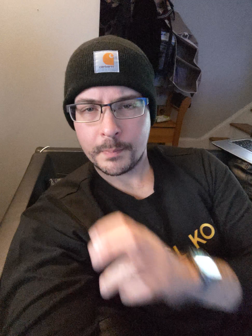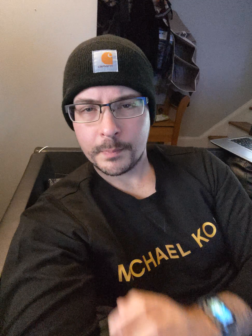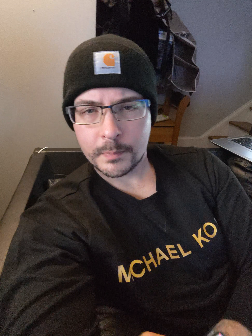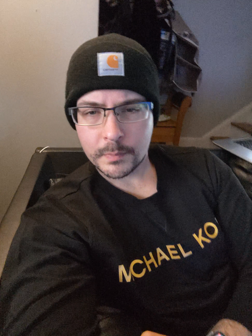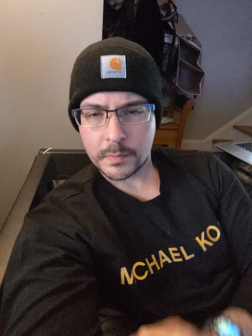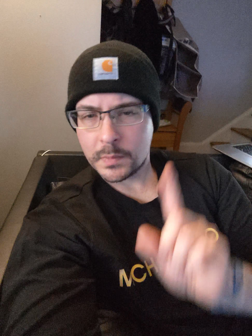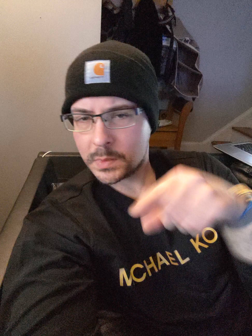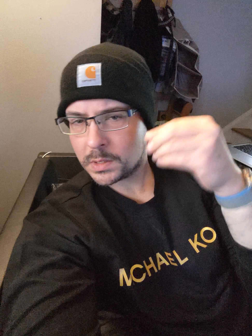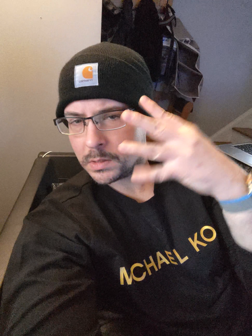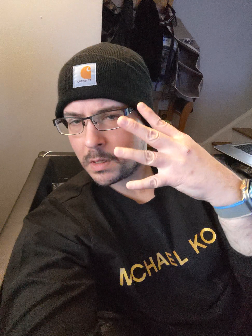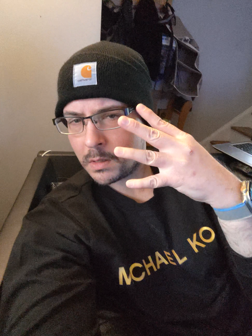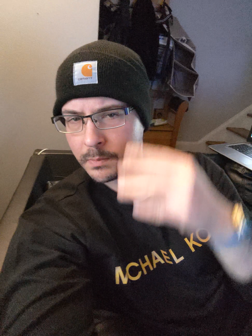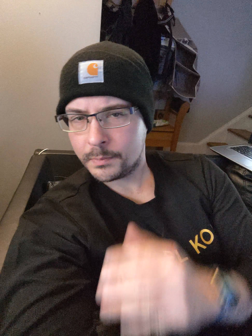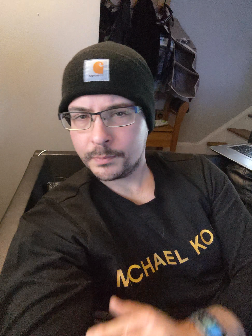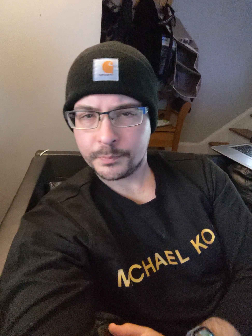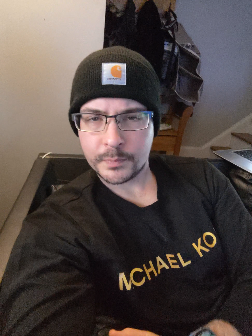sun